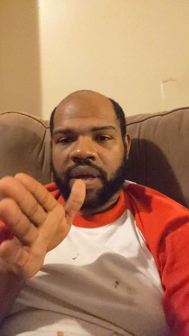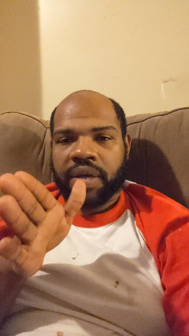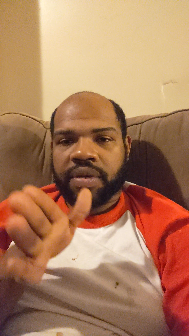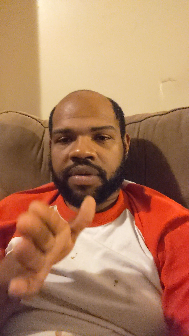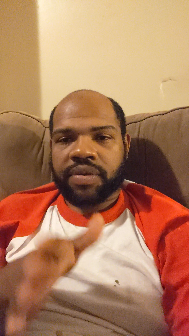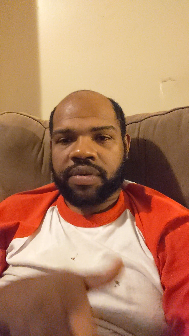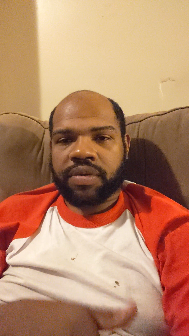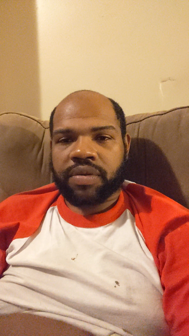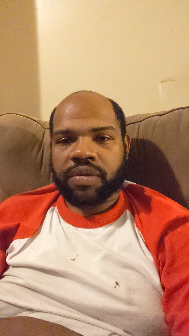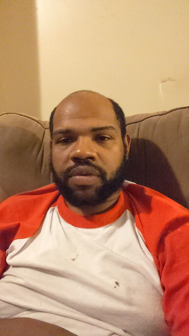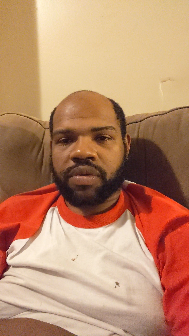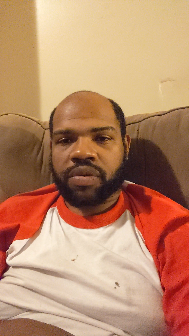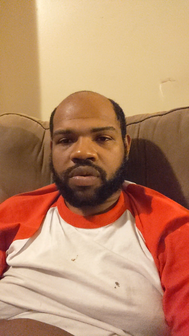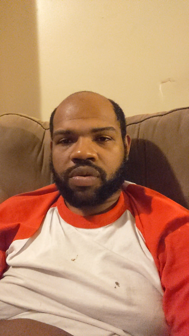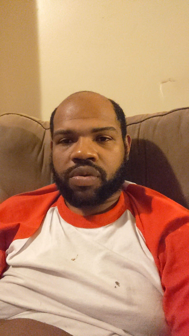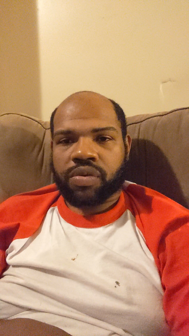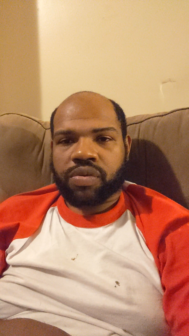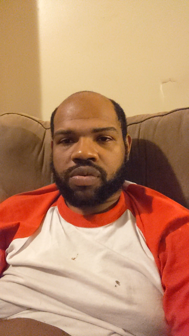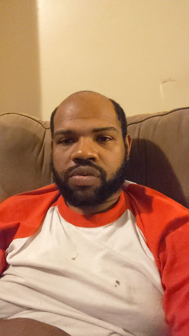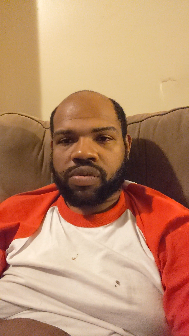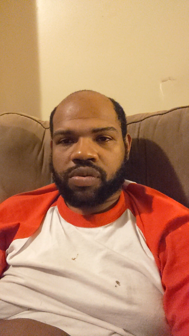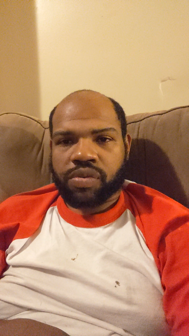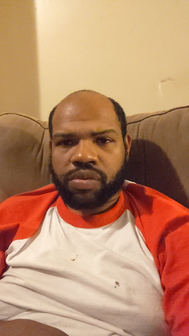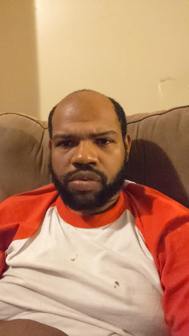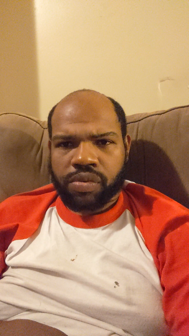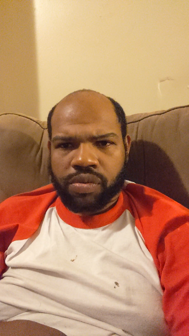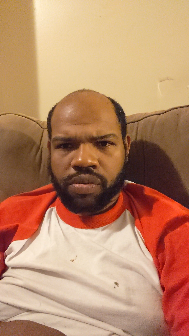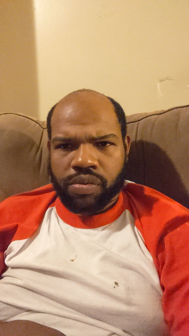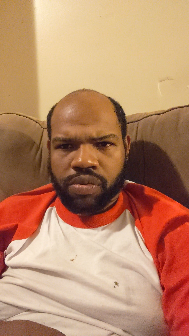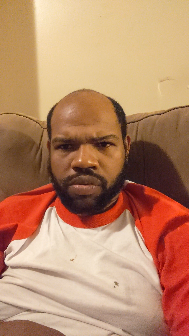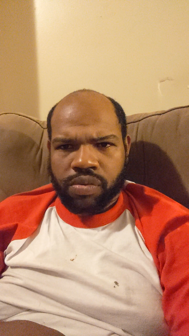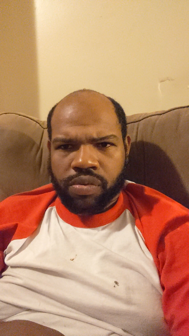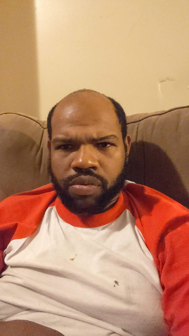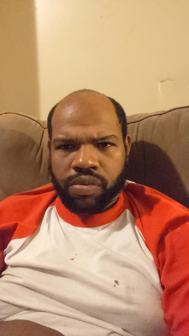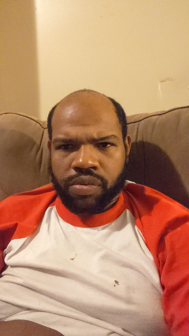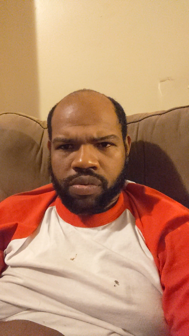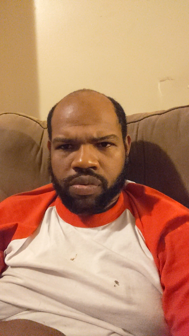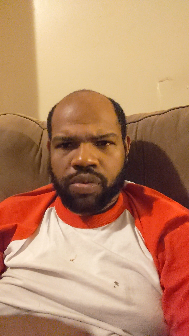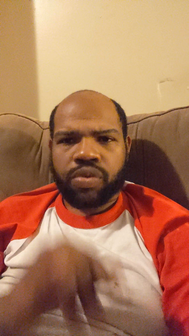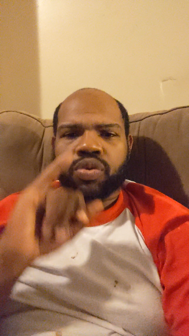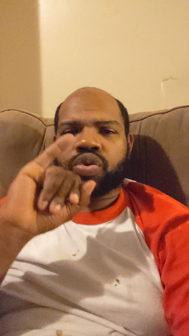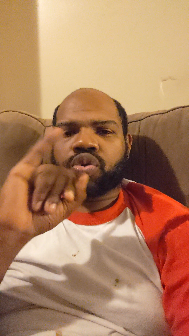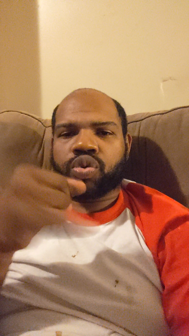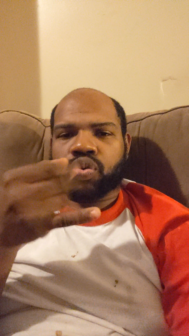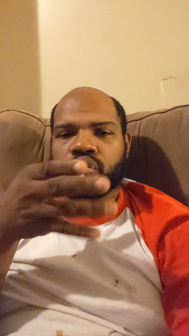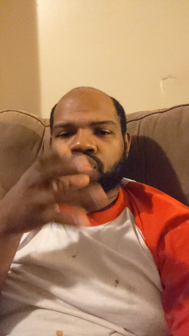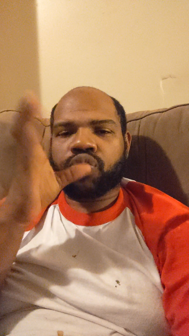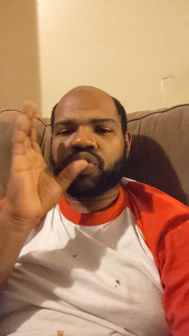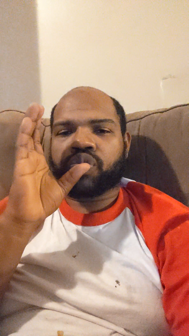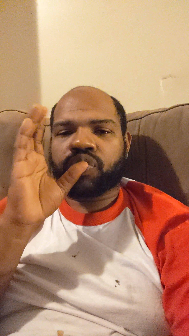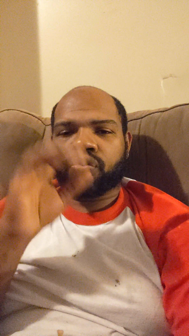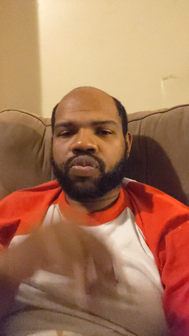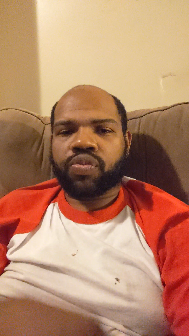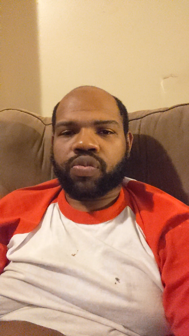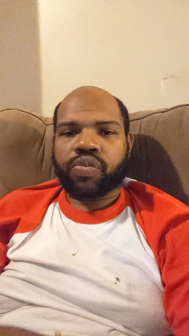juice